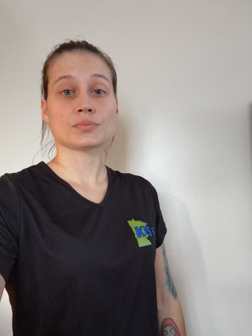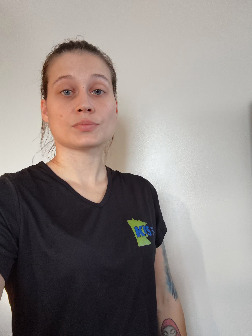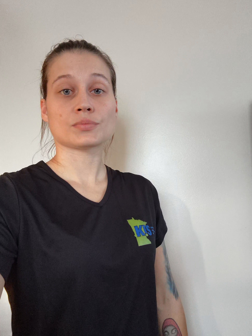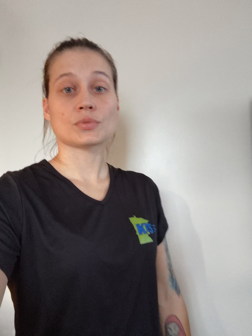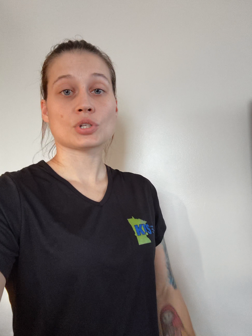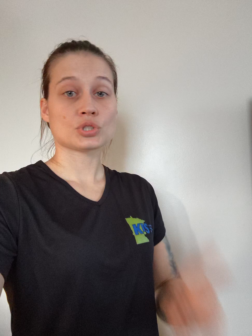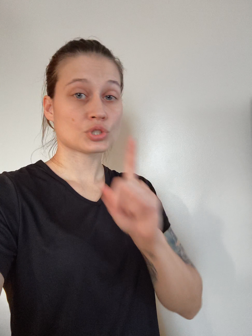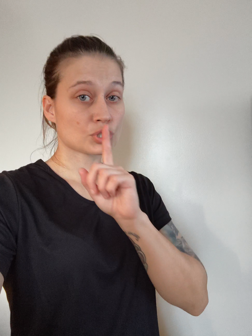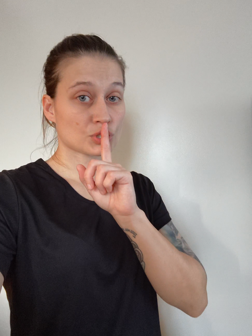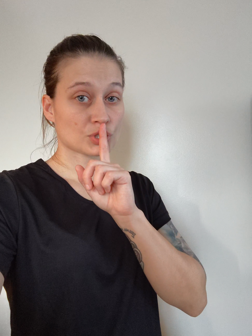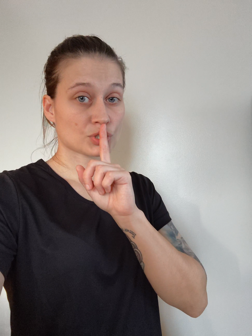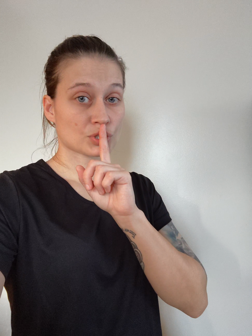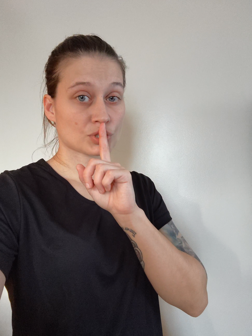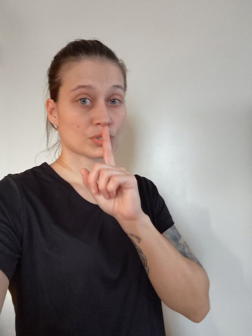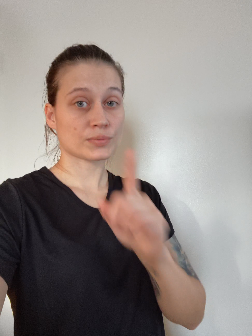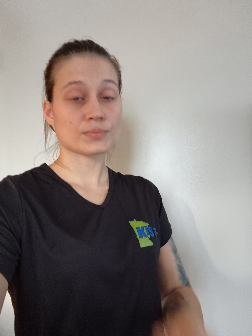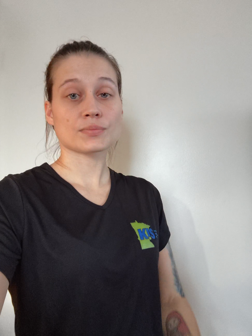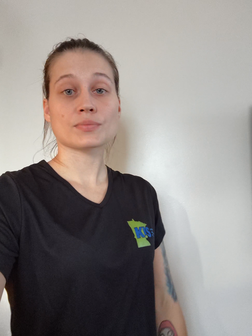shhh